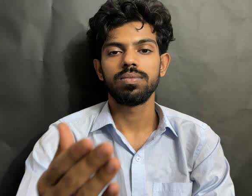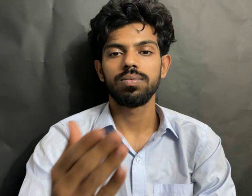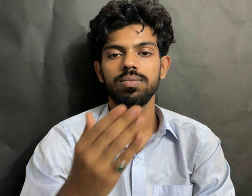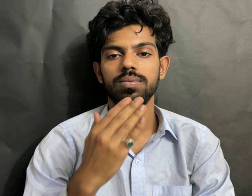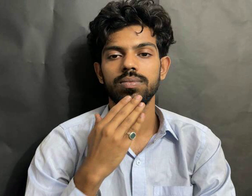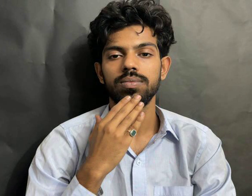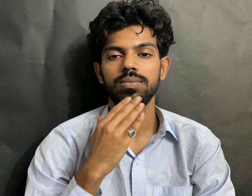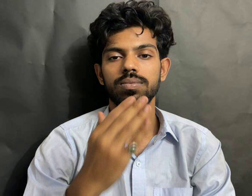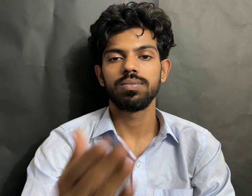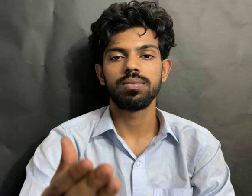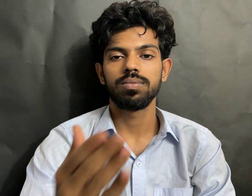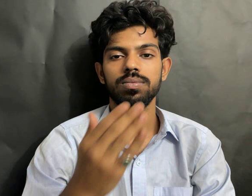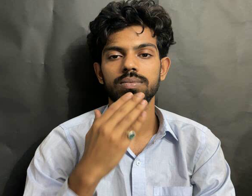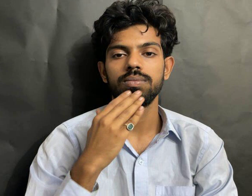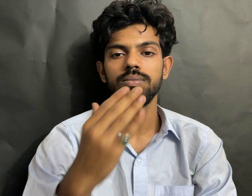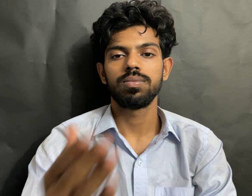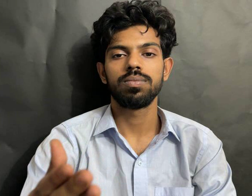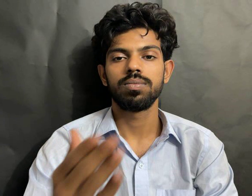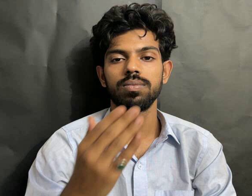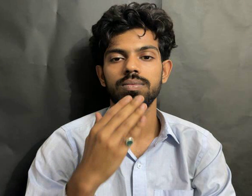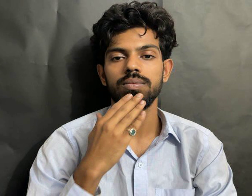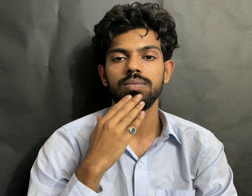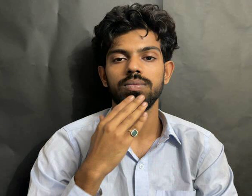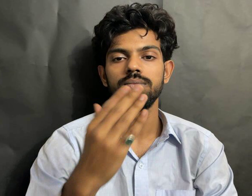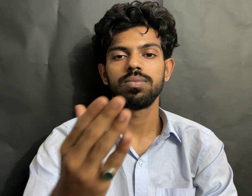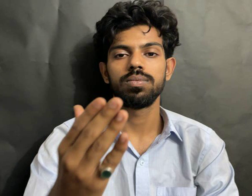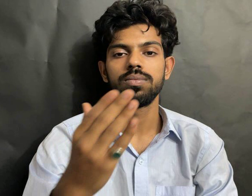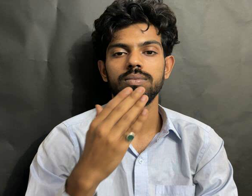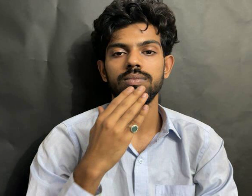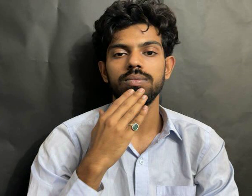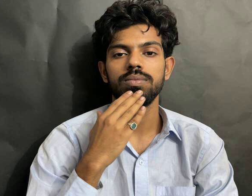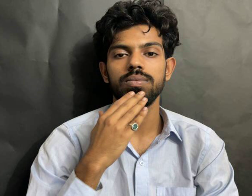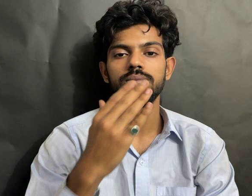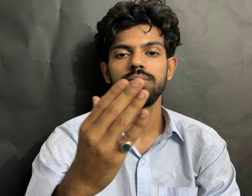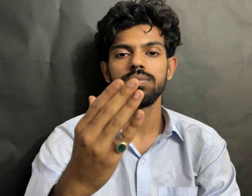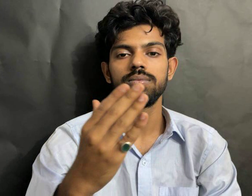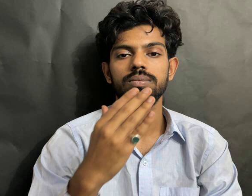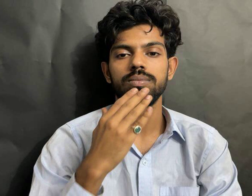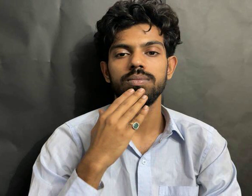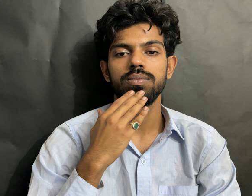thank you